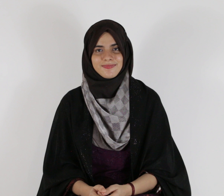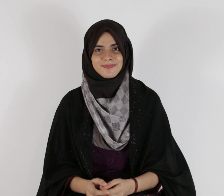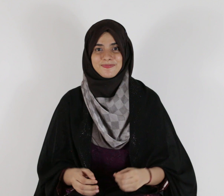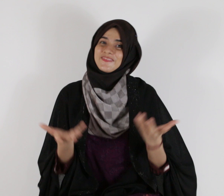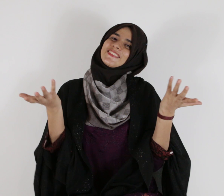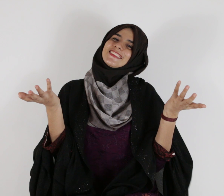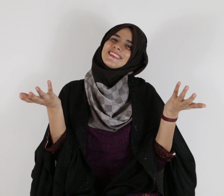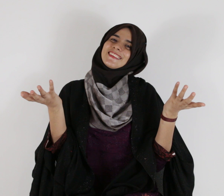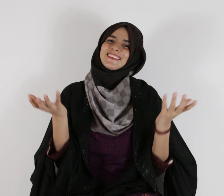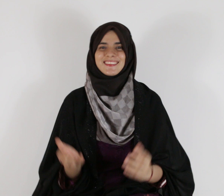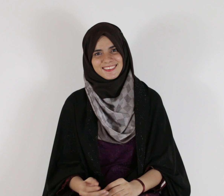surprise